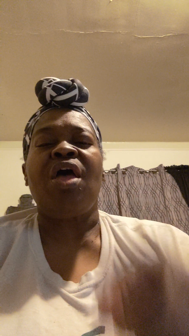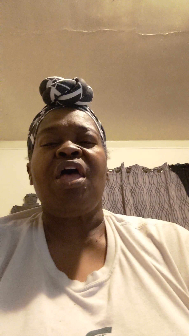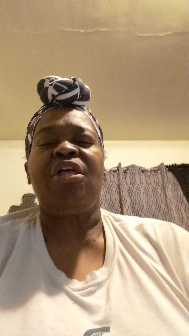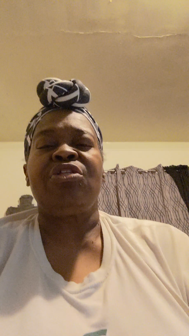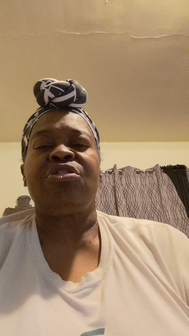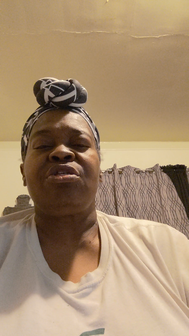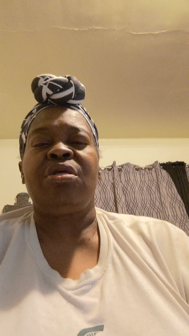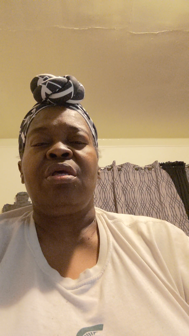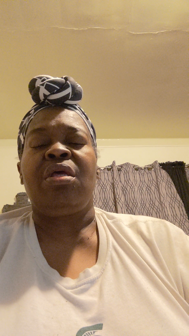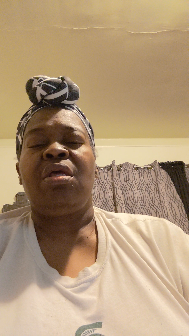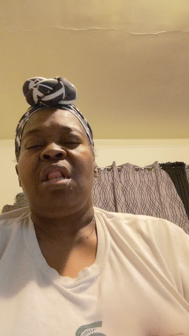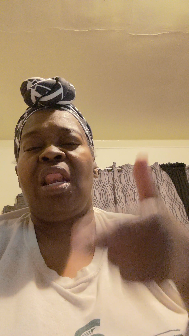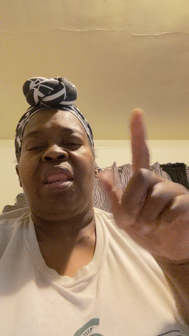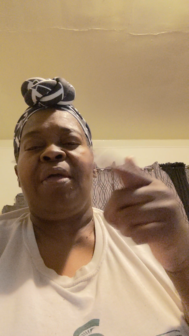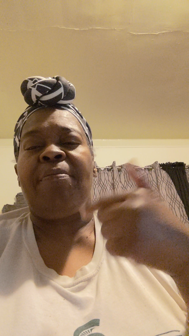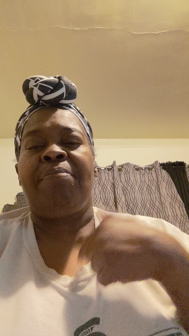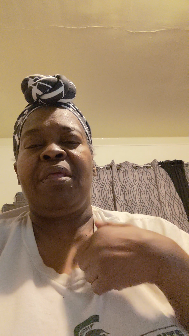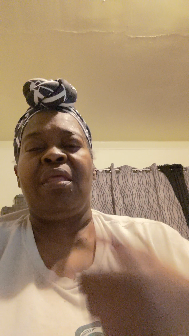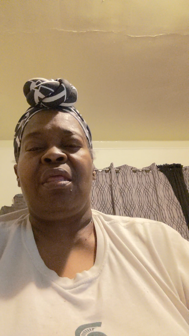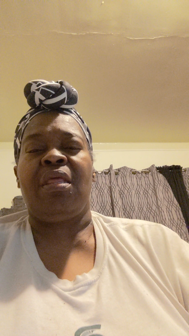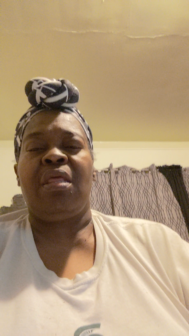let me